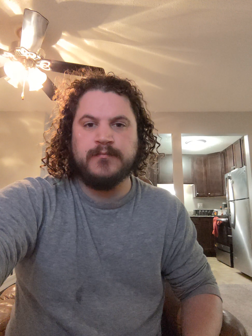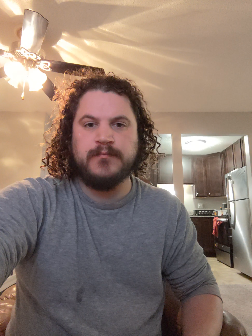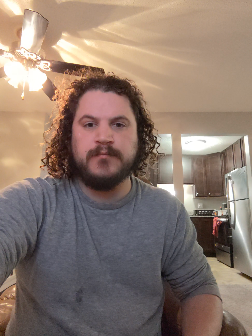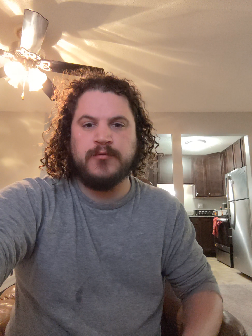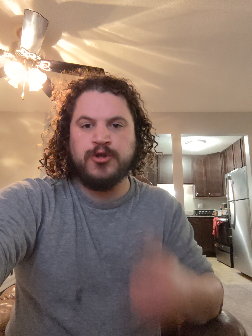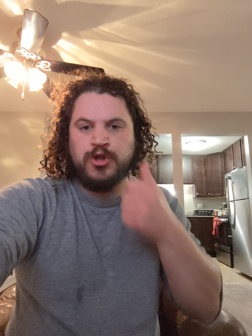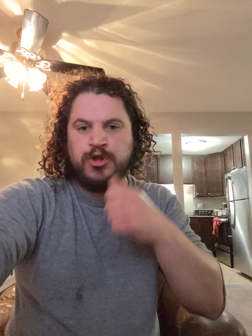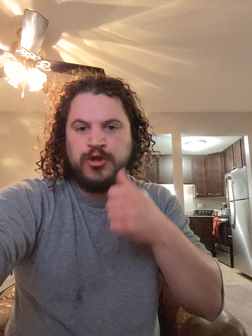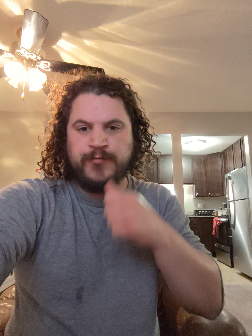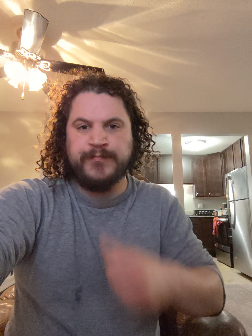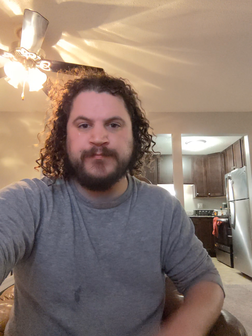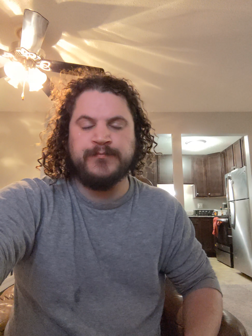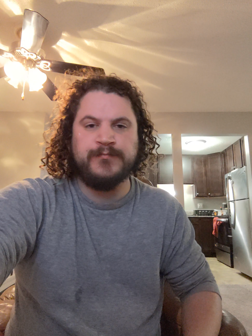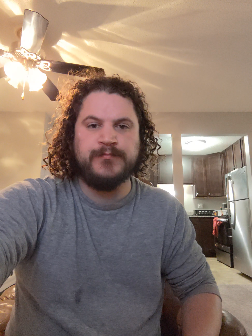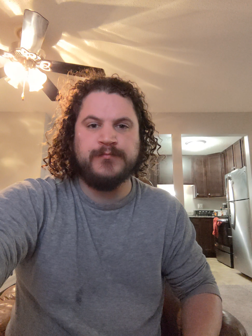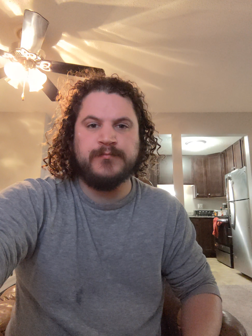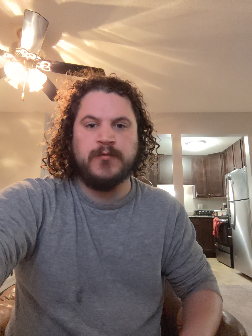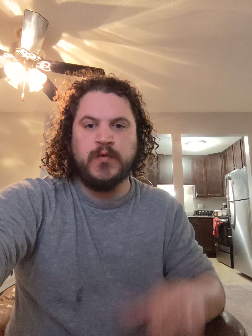girl